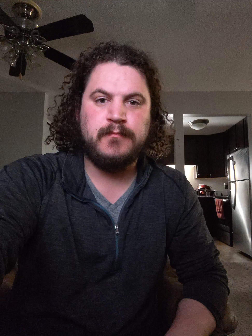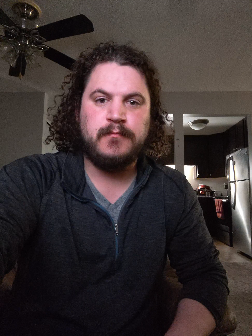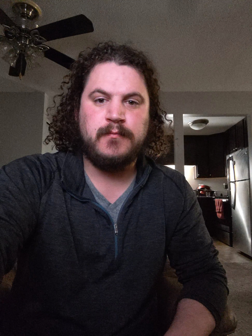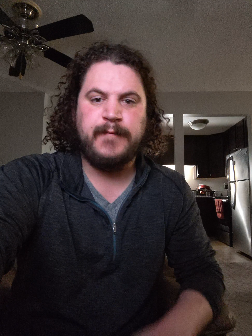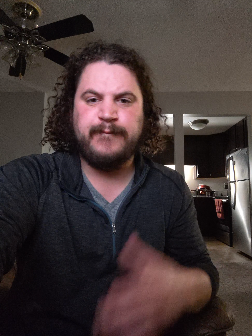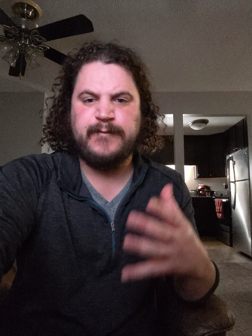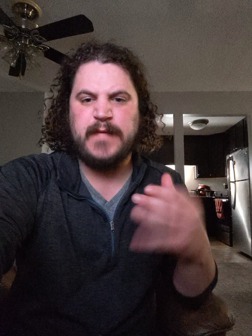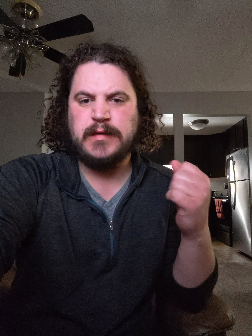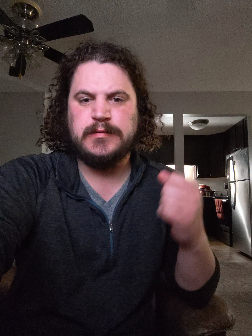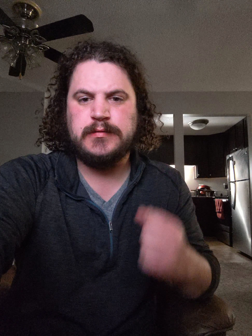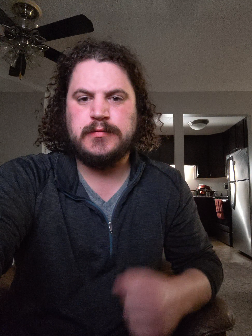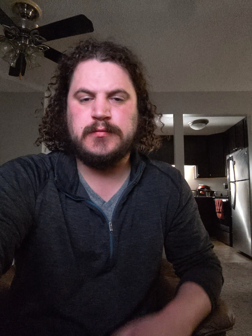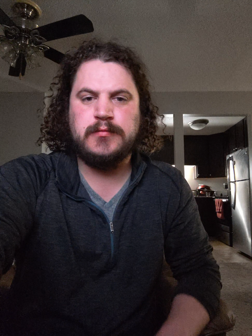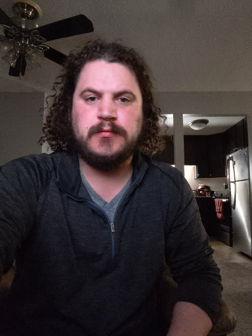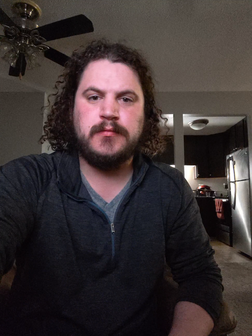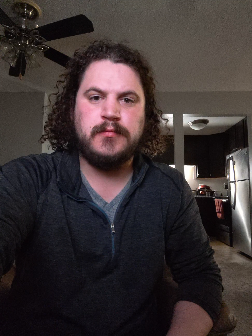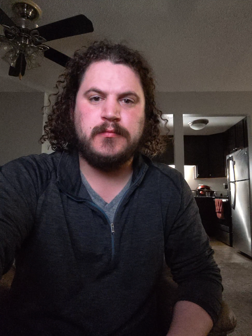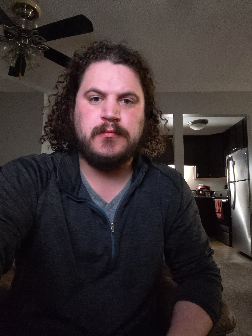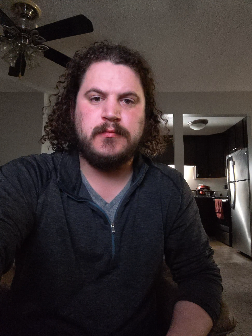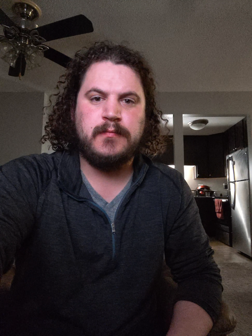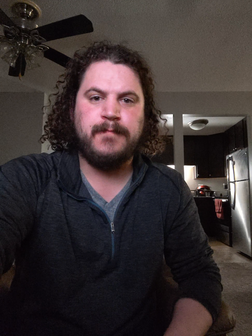fast